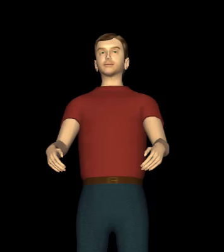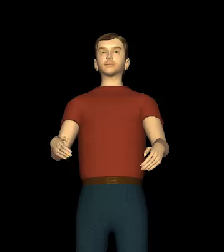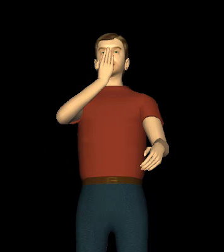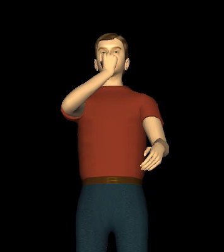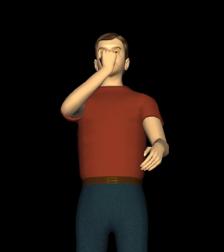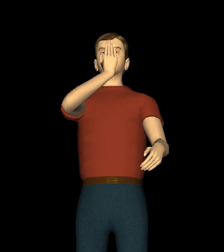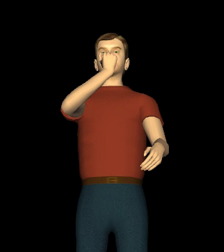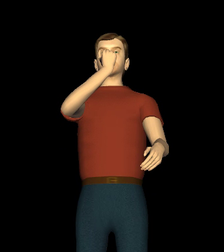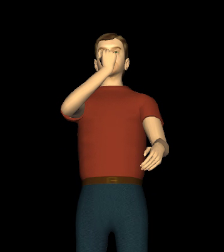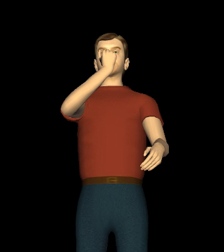فبراير